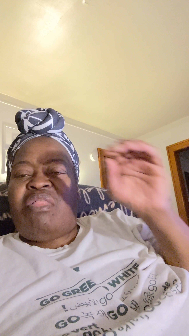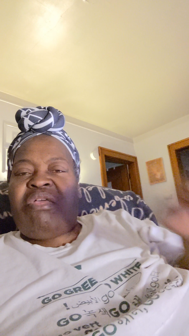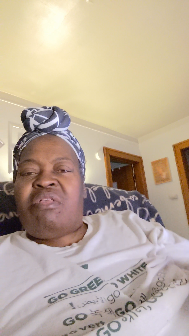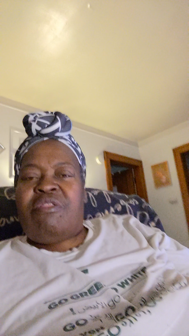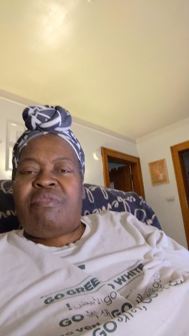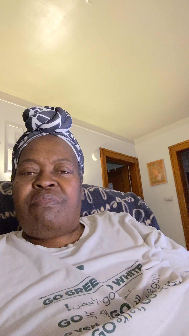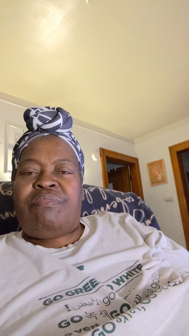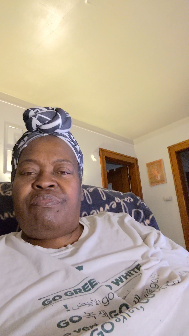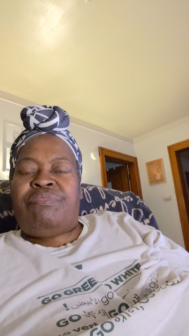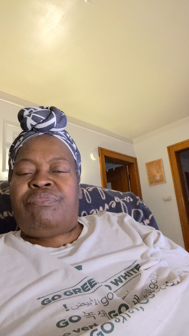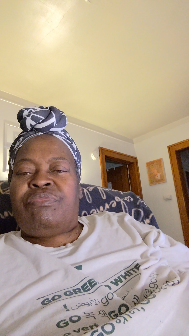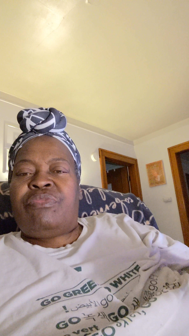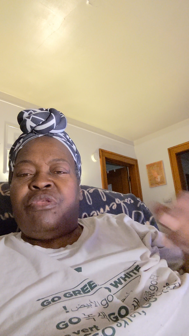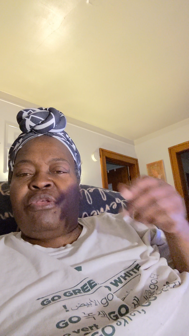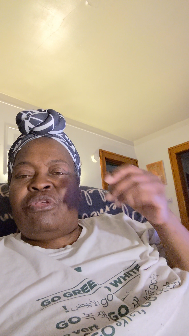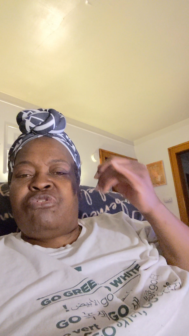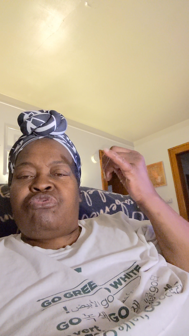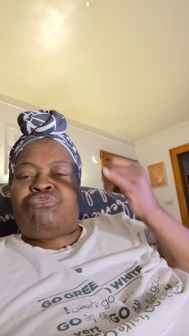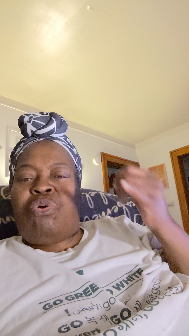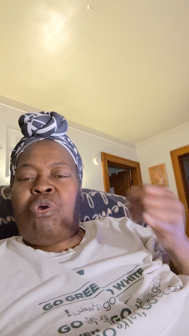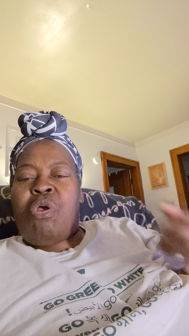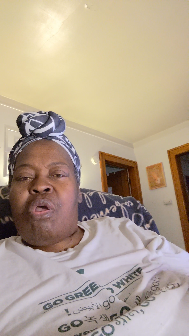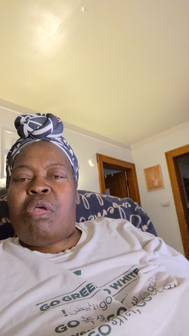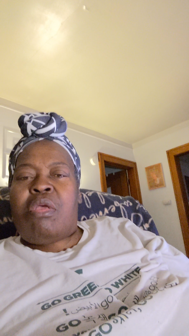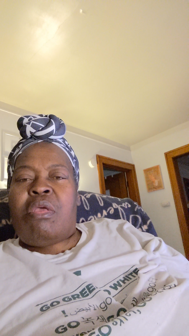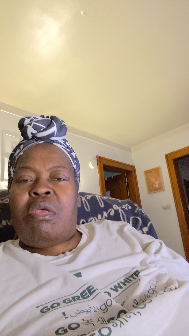draw